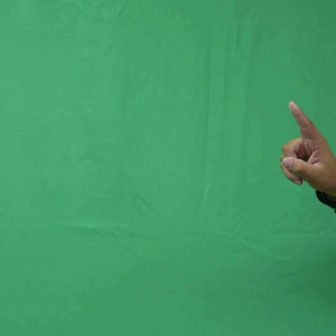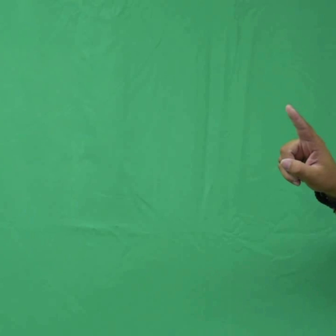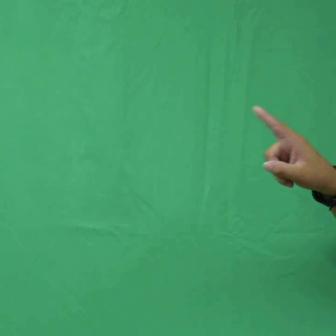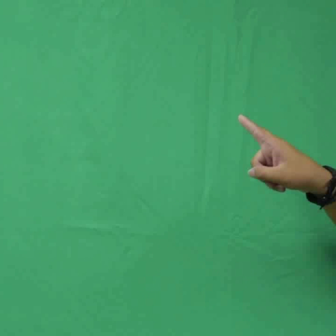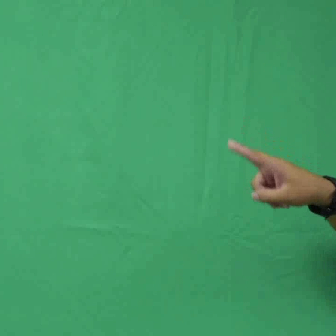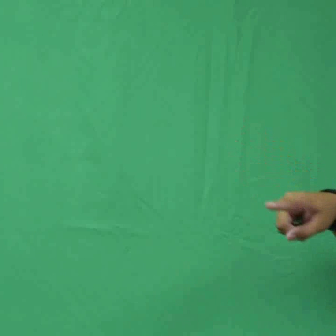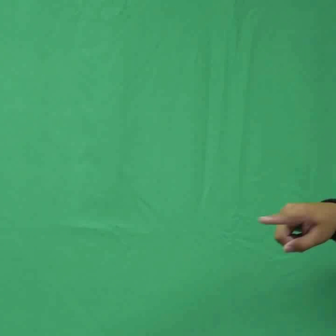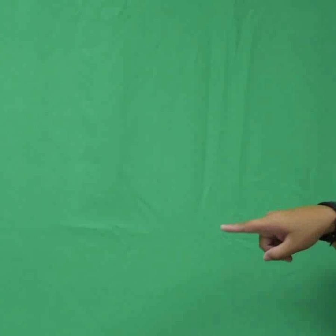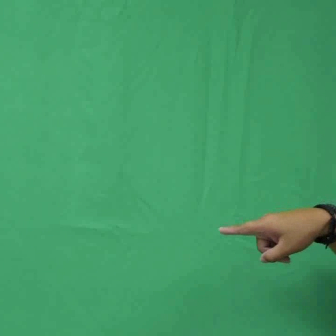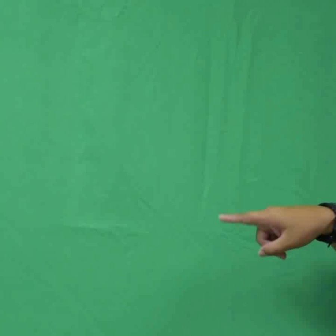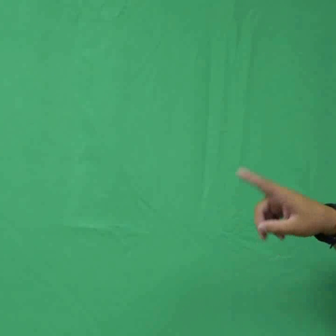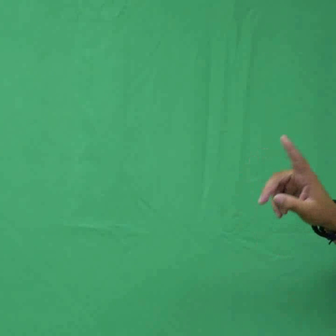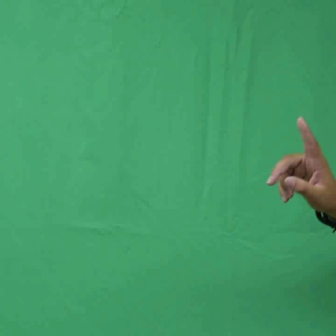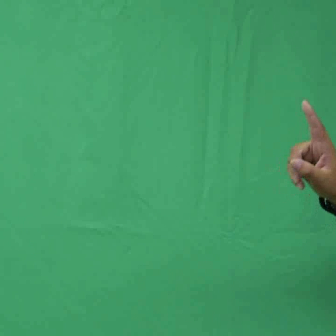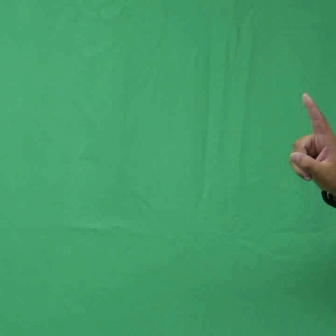Z